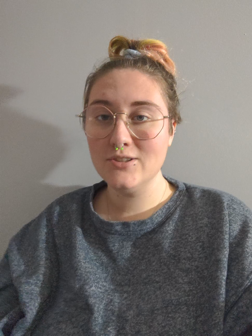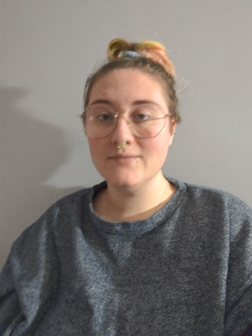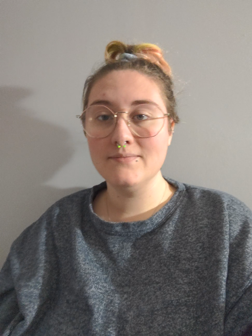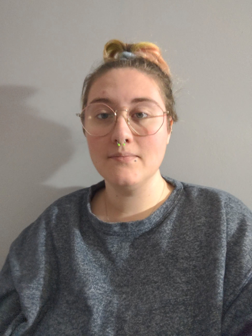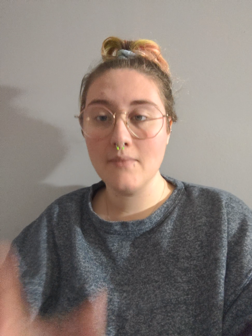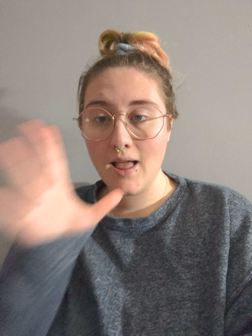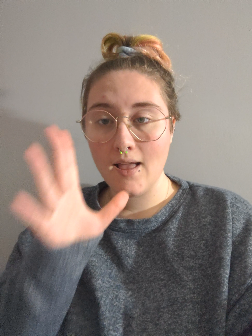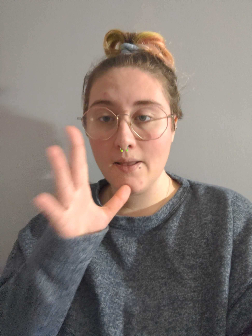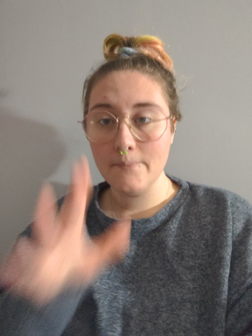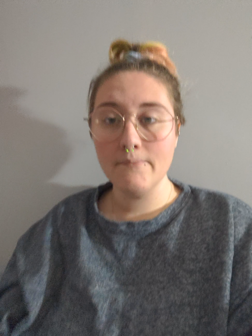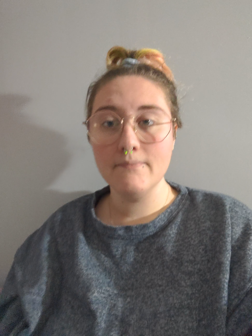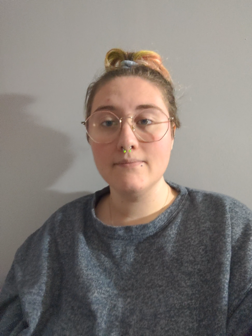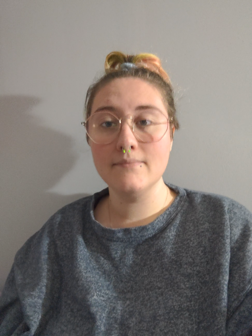mom